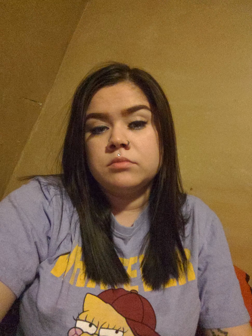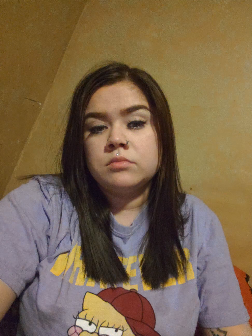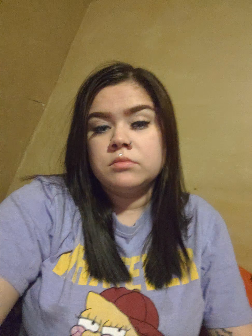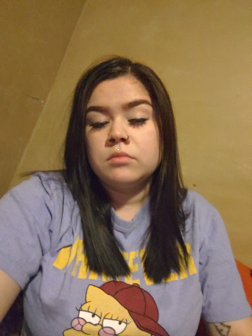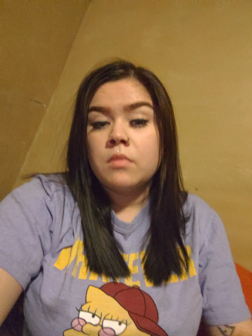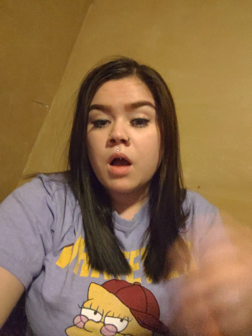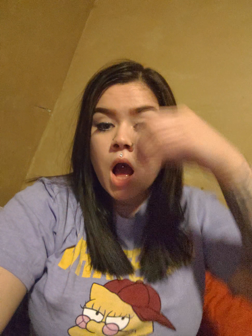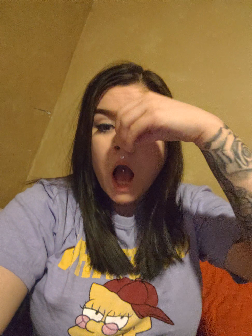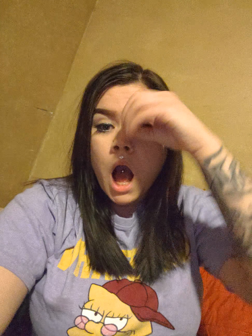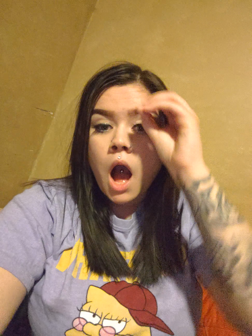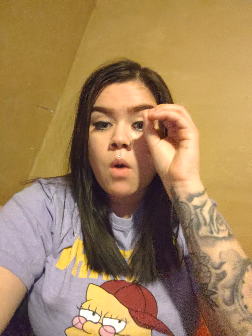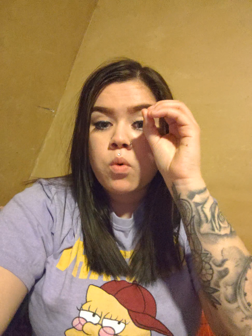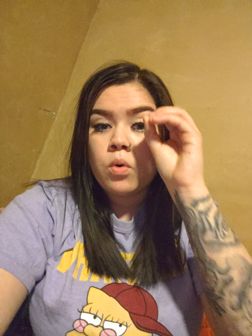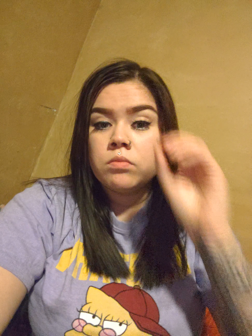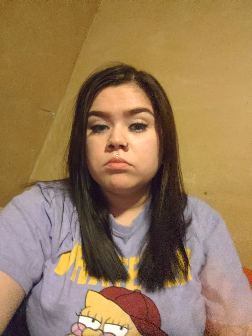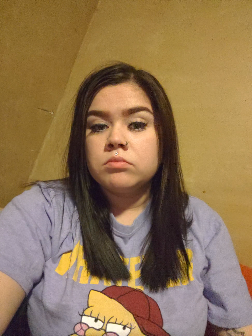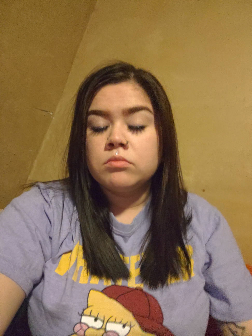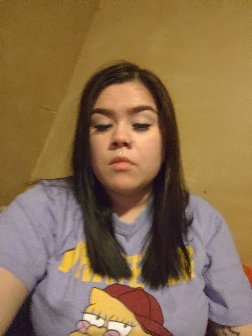owl